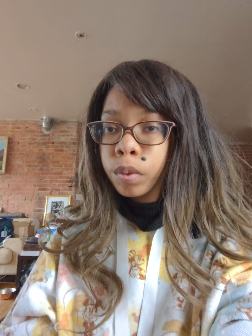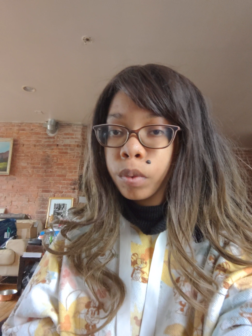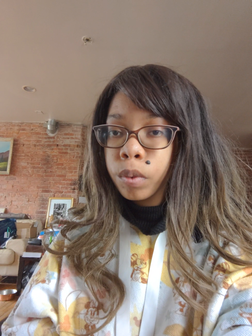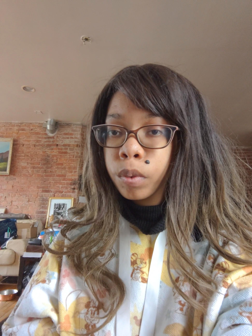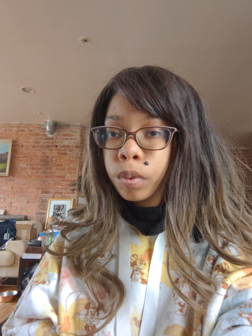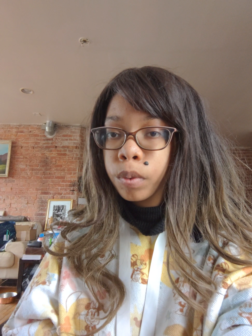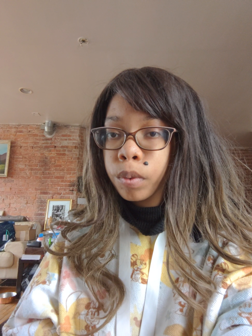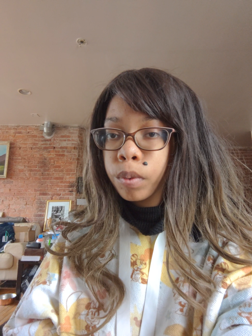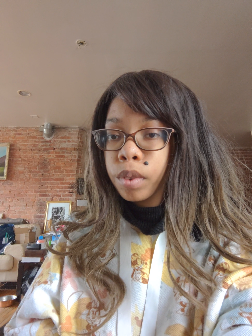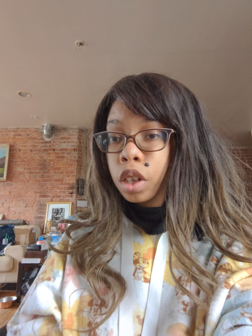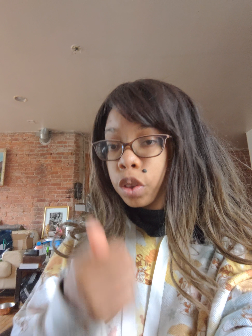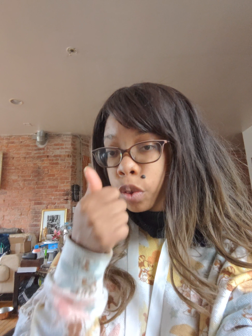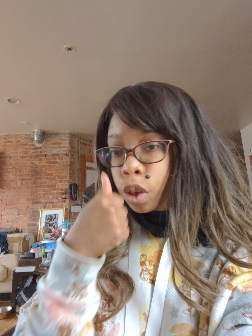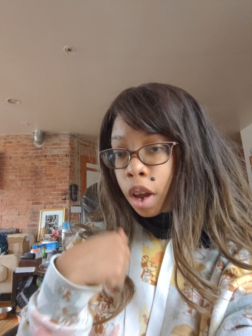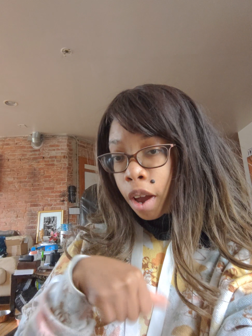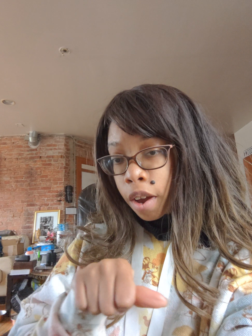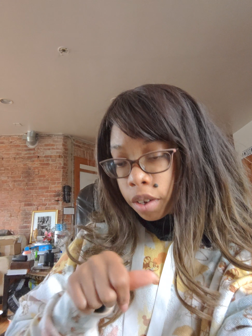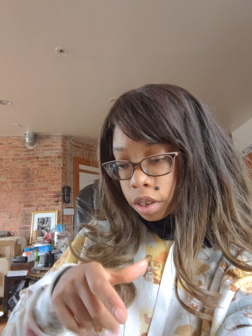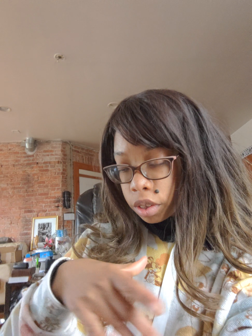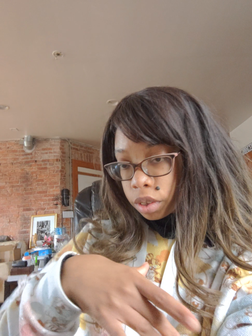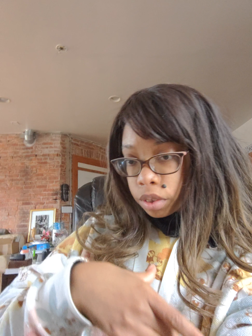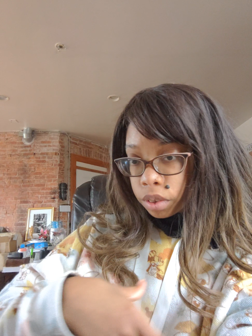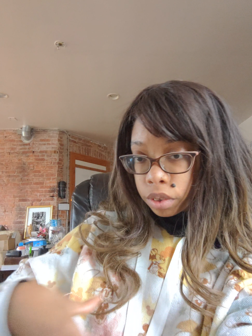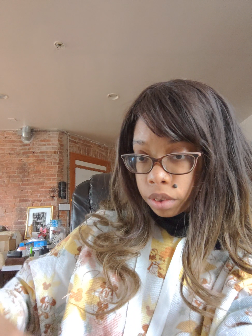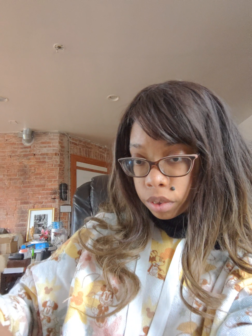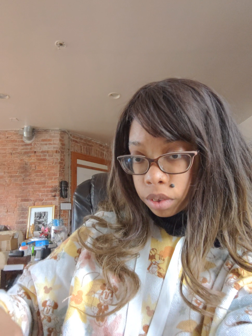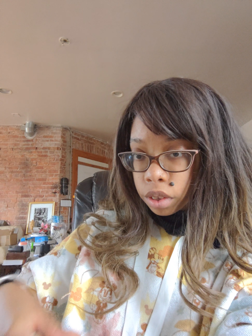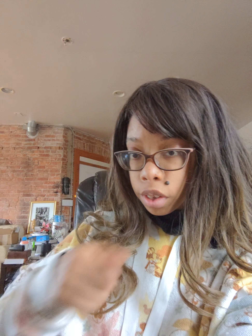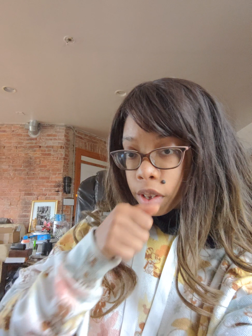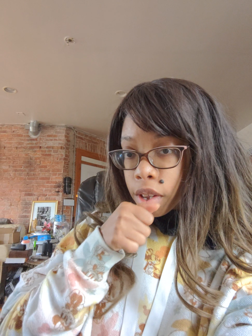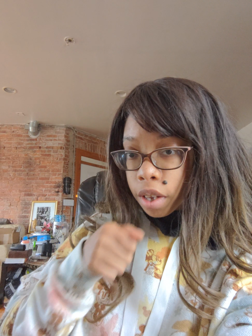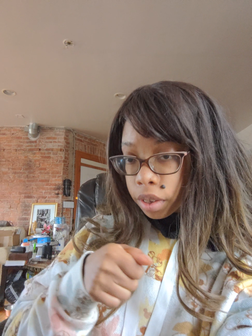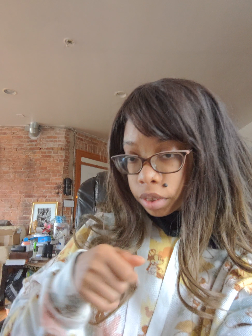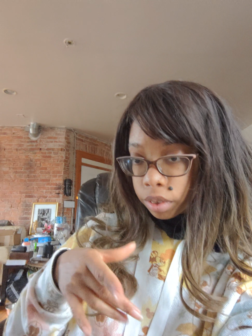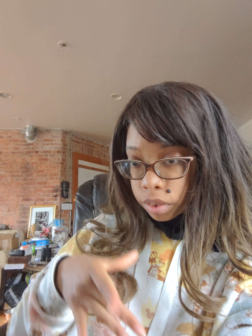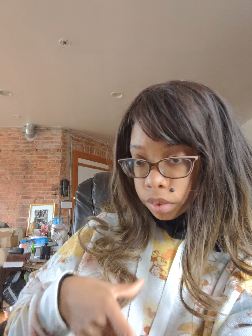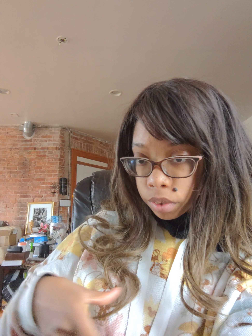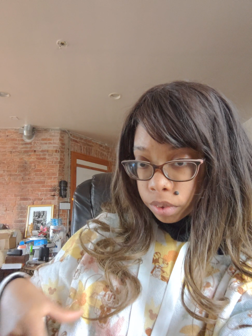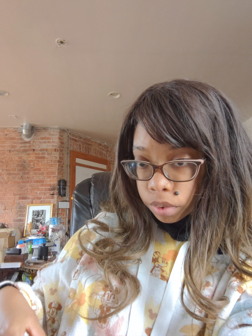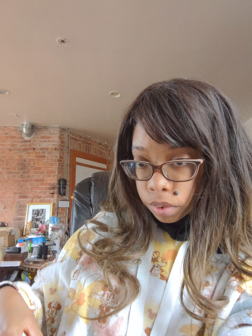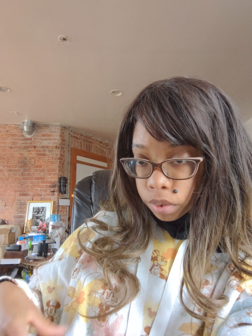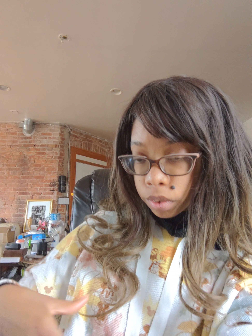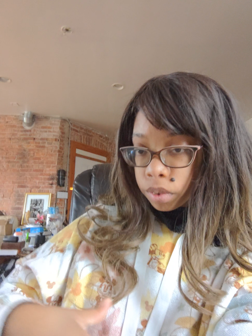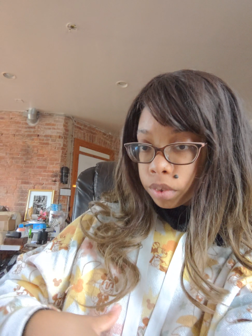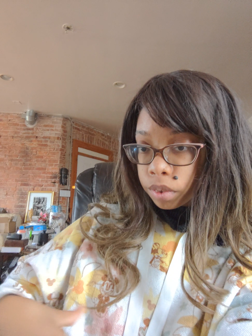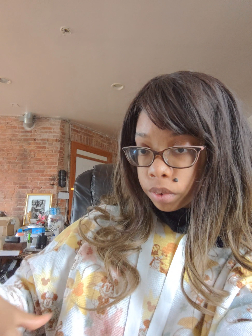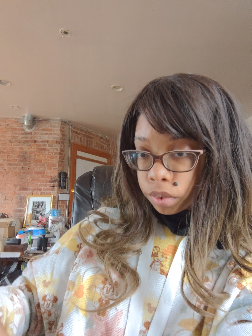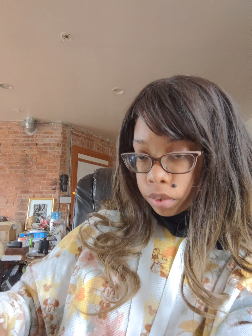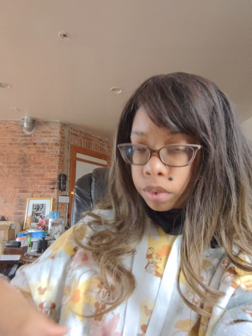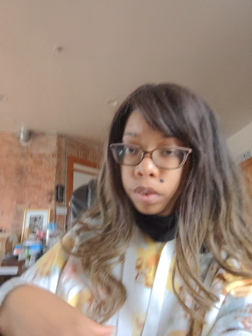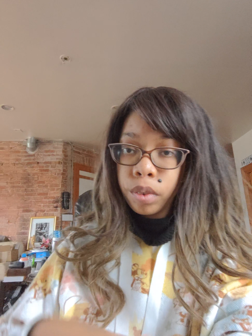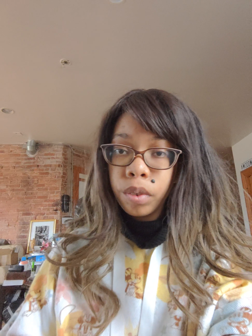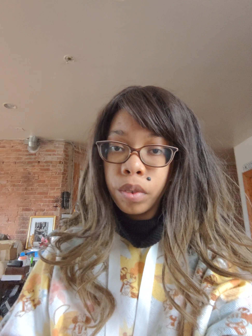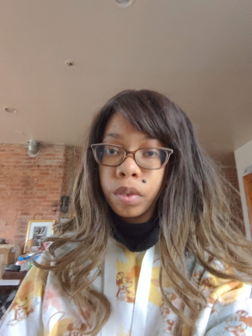underwear